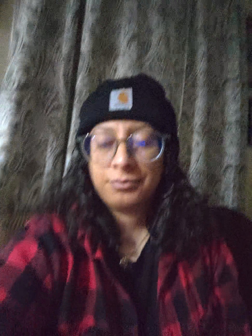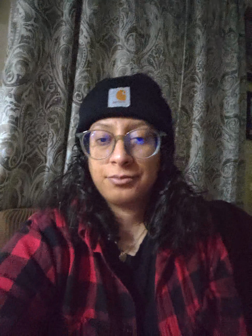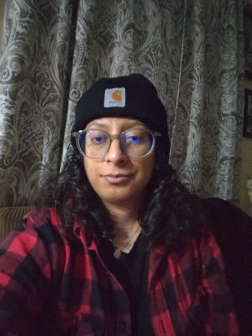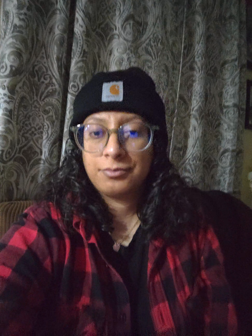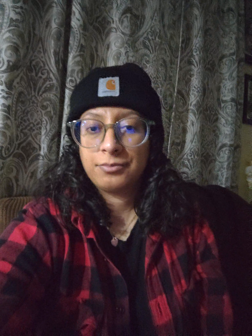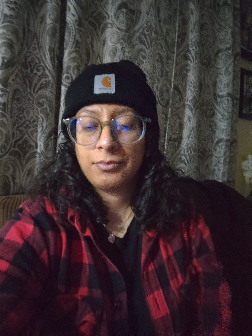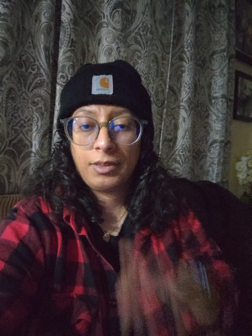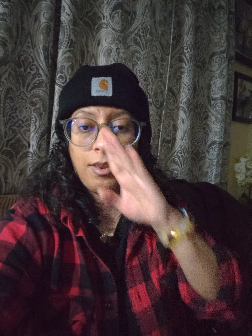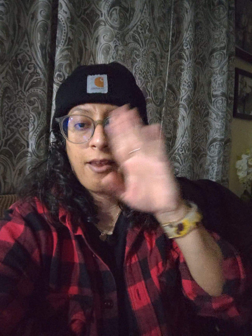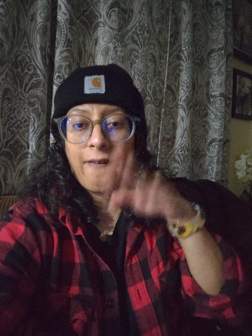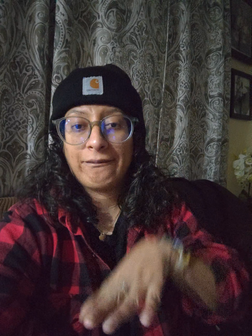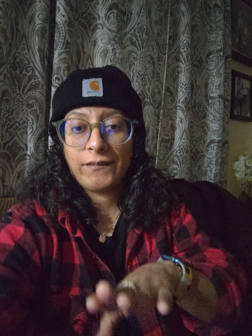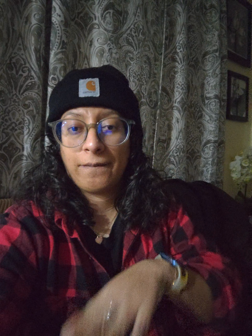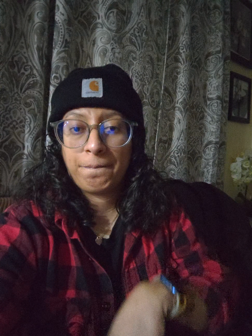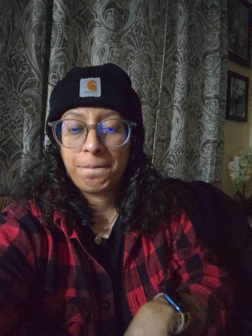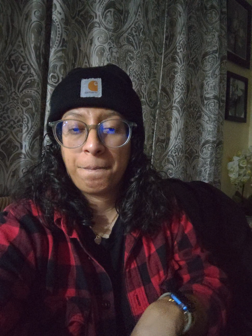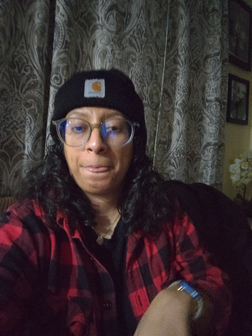elephant